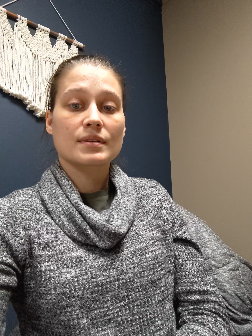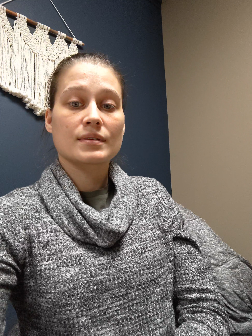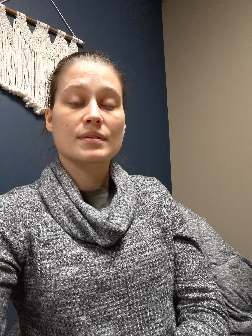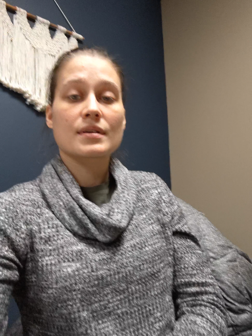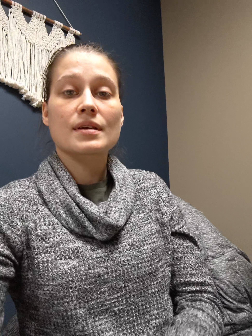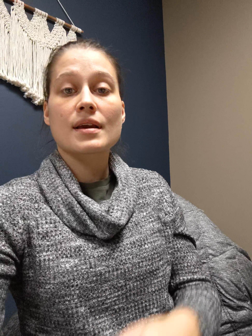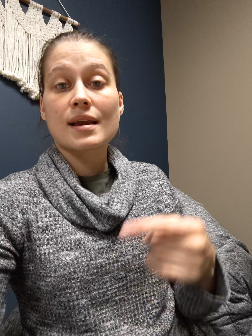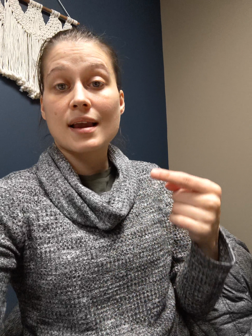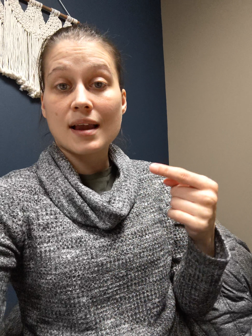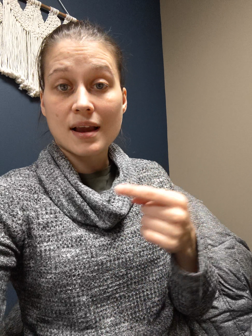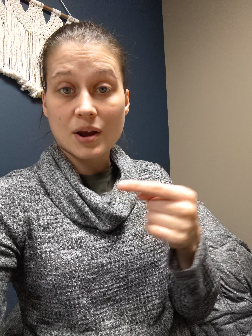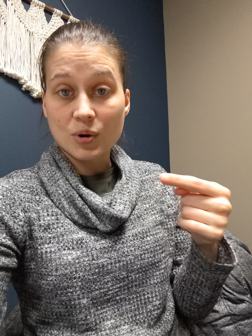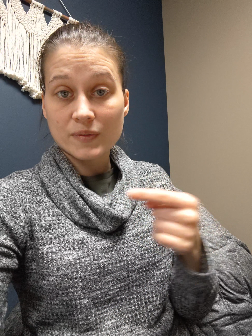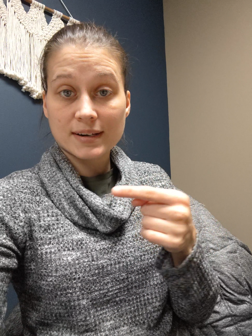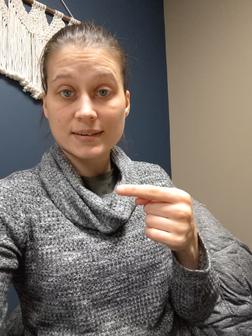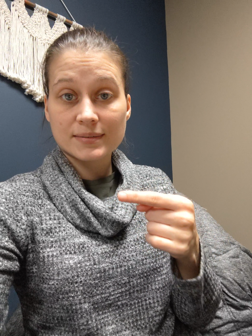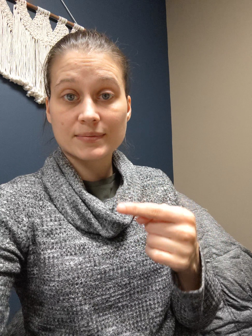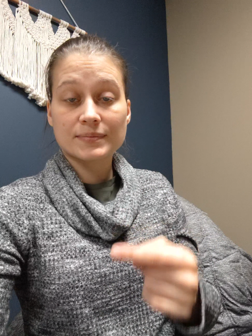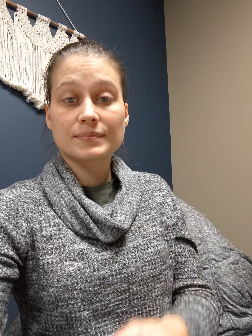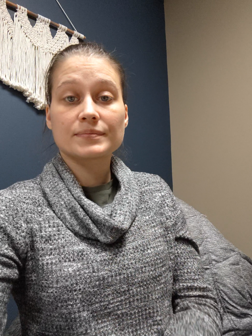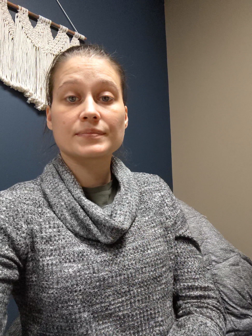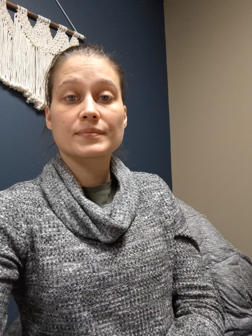owie